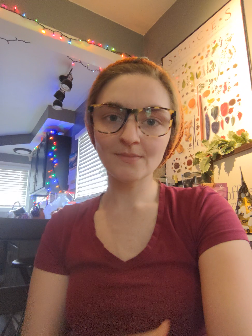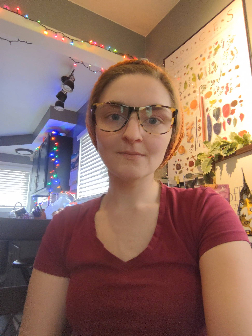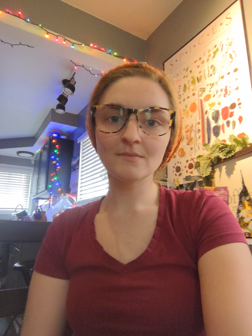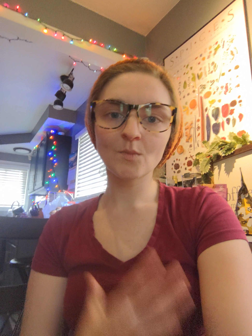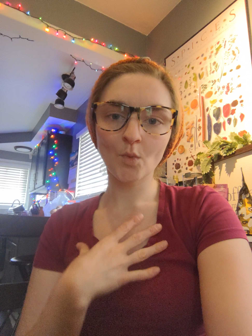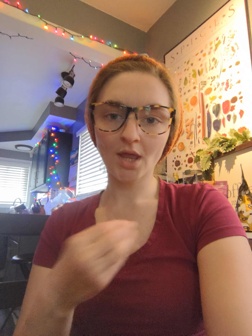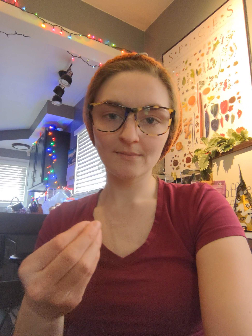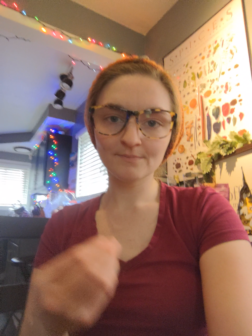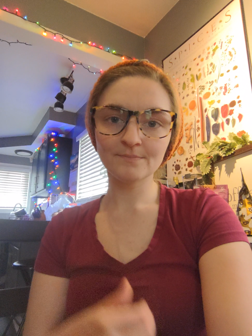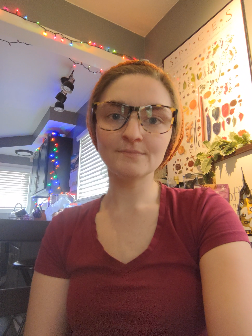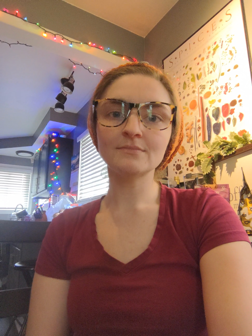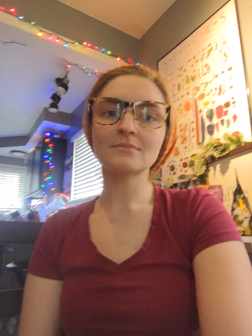white